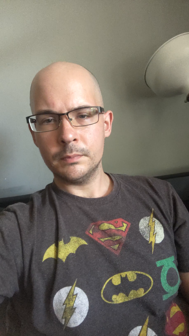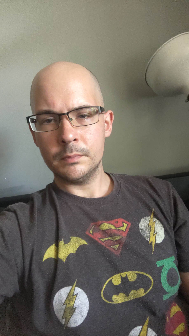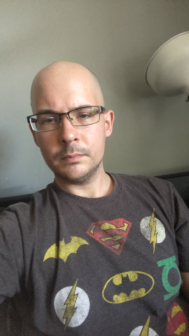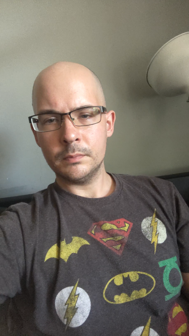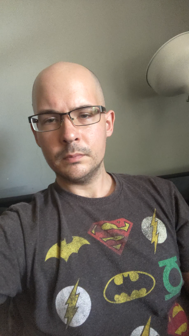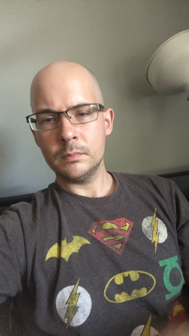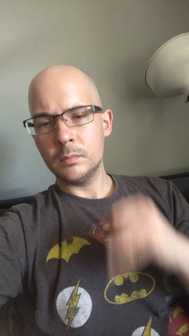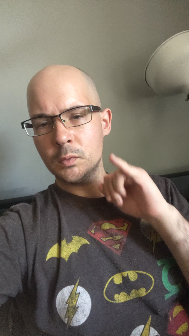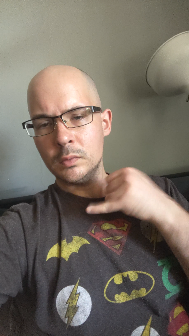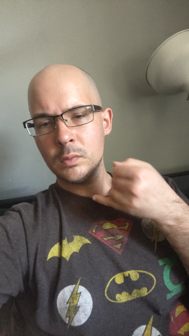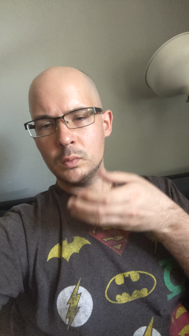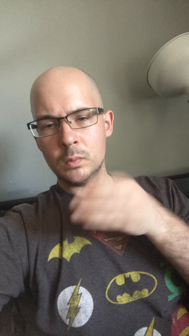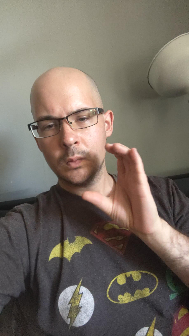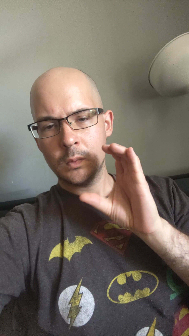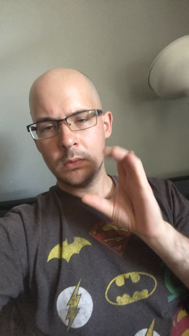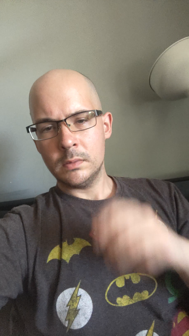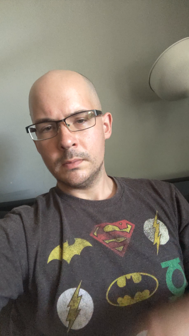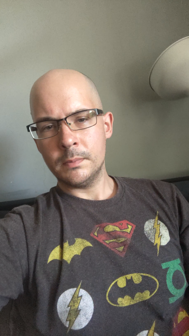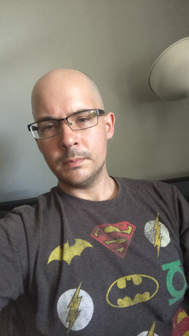juice